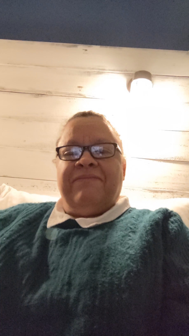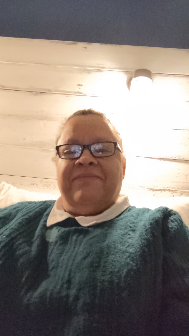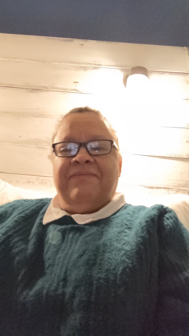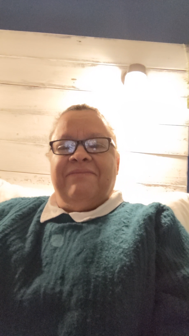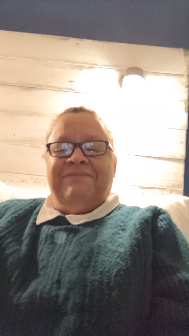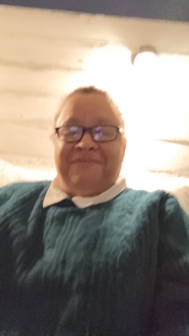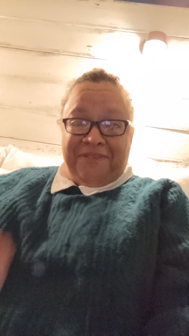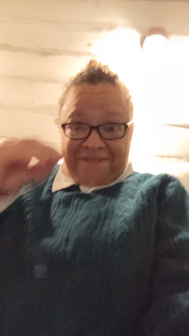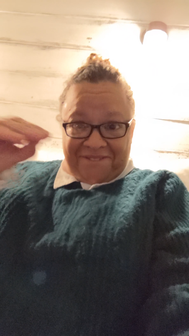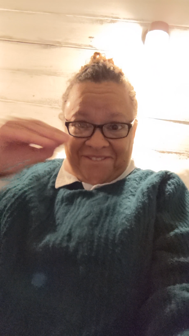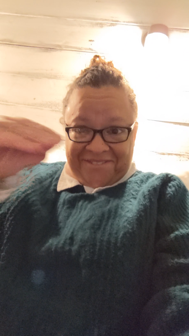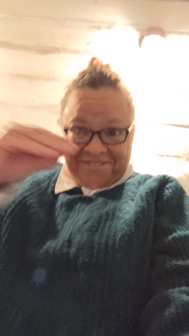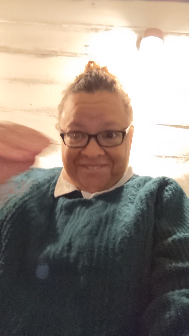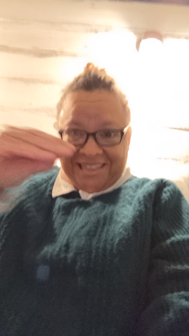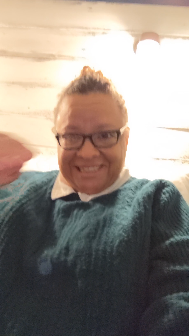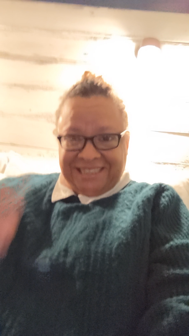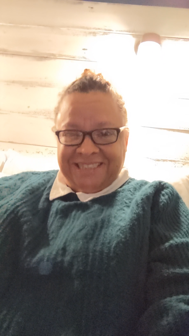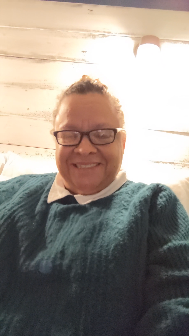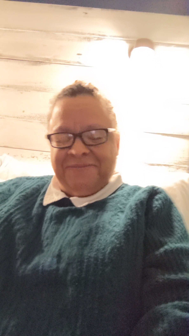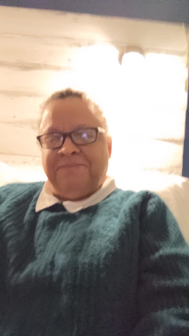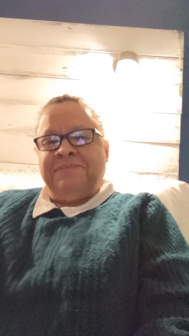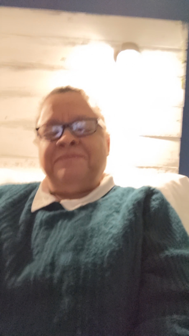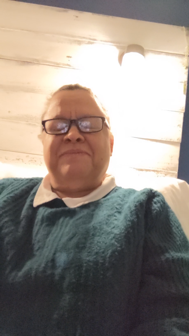fix